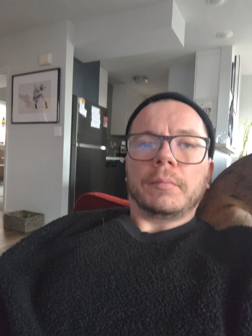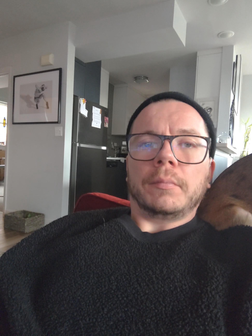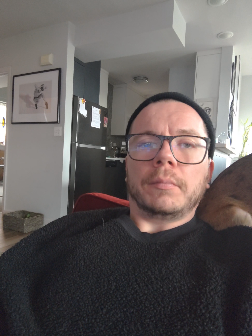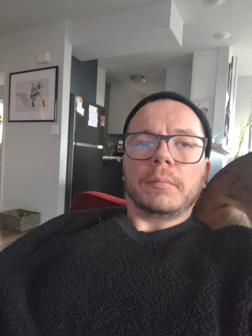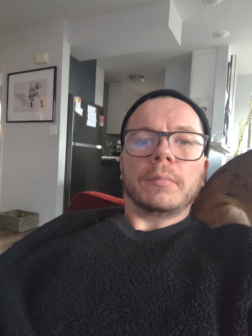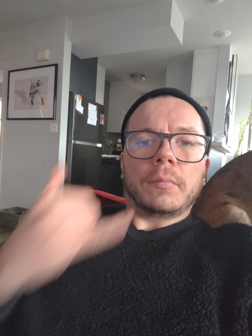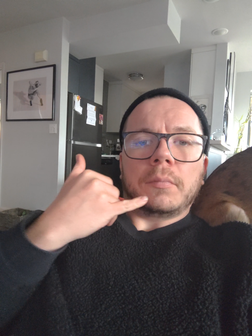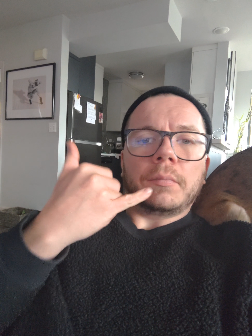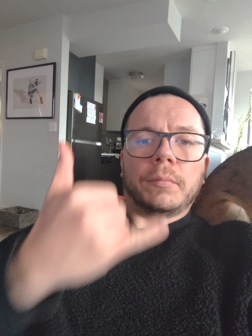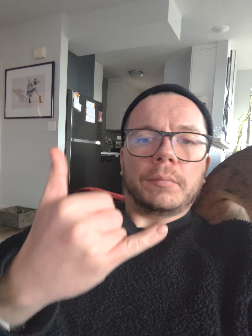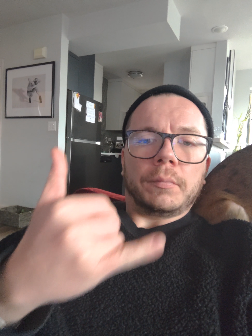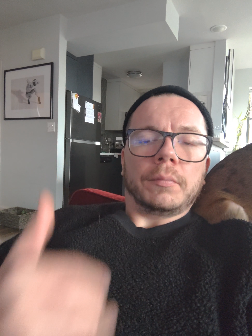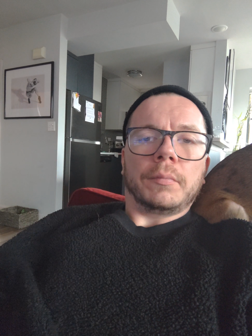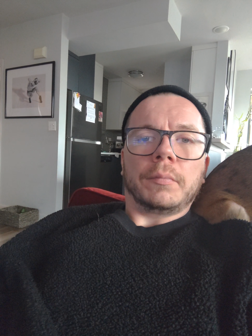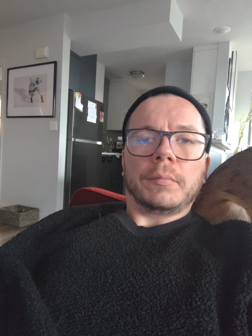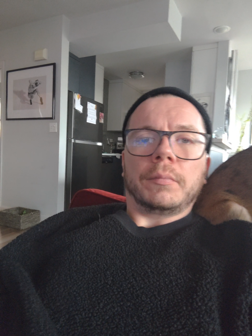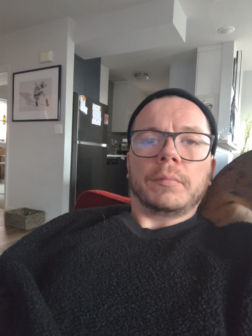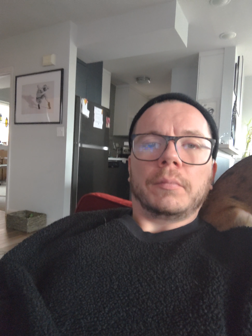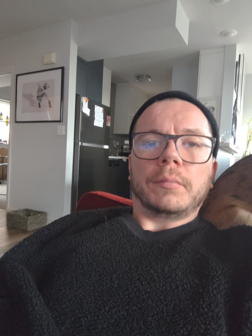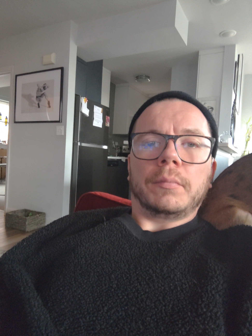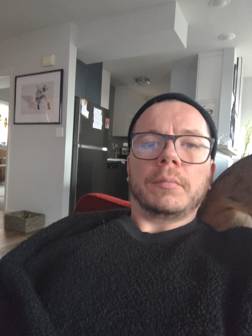call on the phone